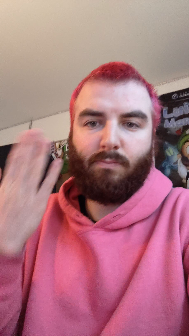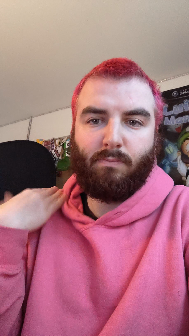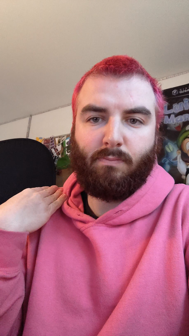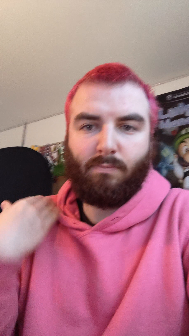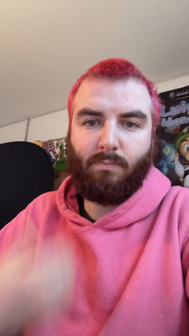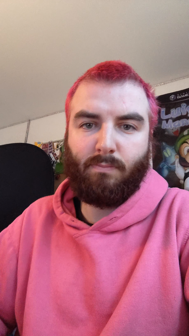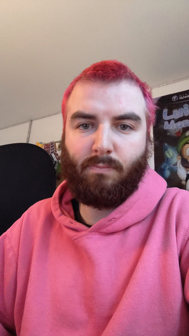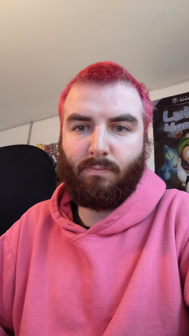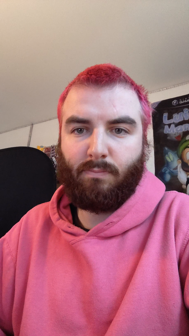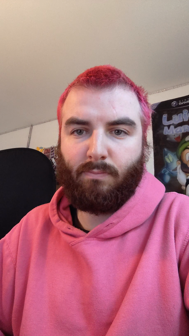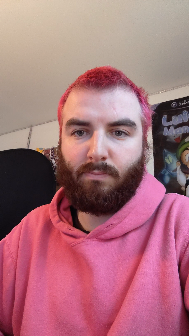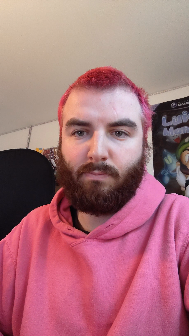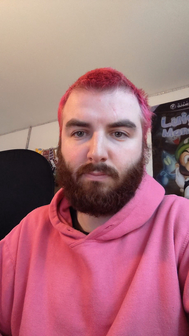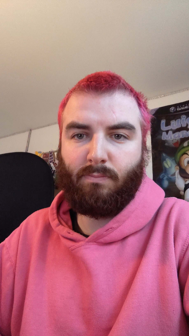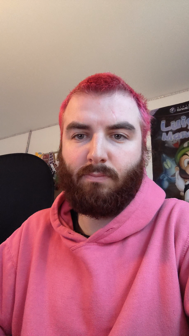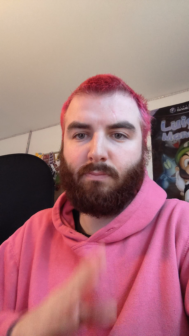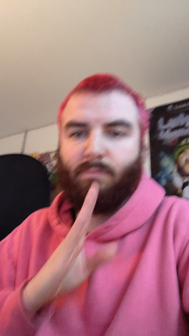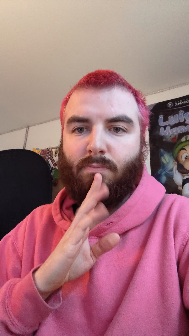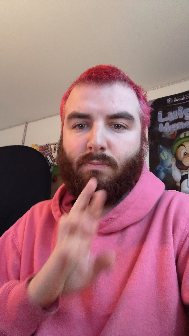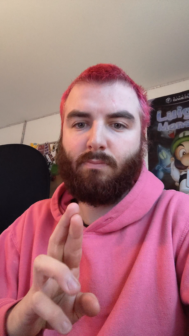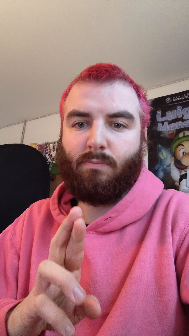are